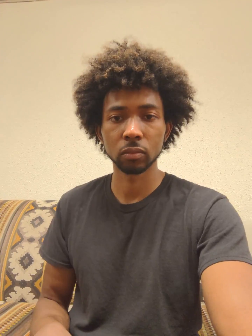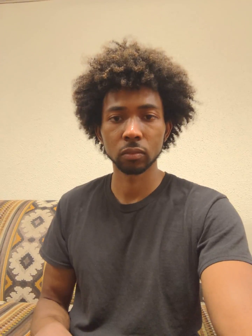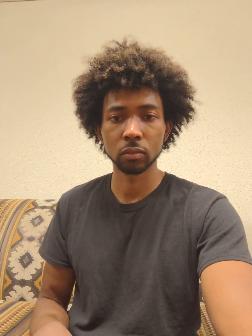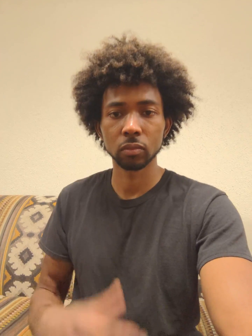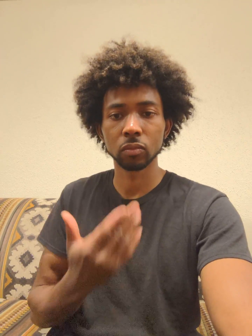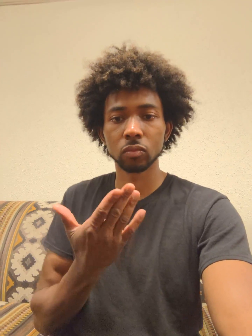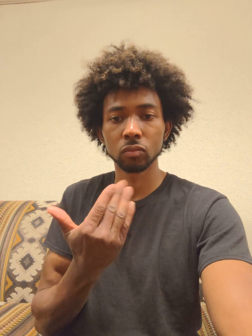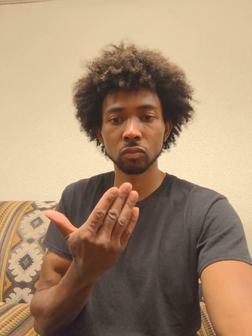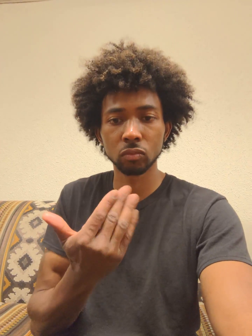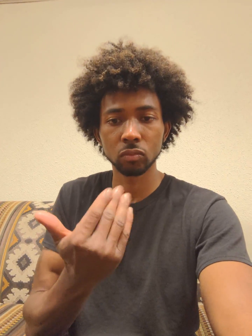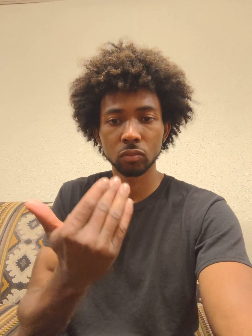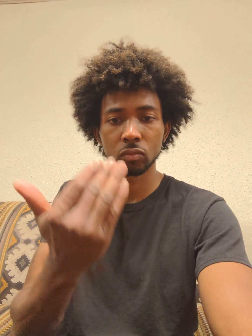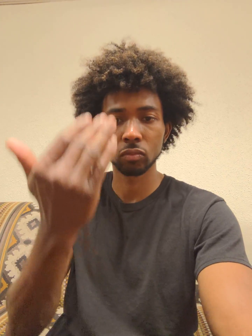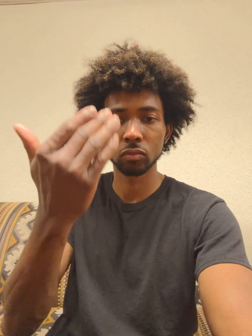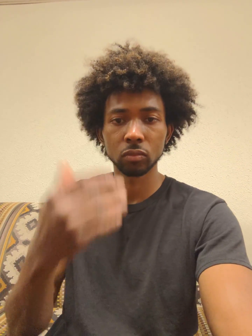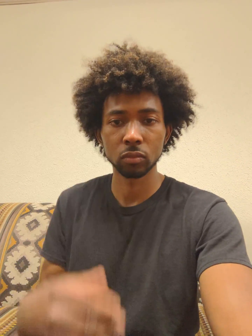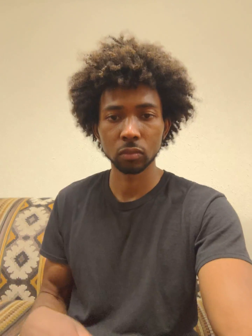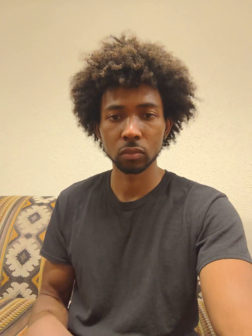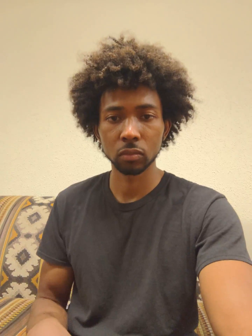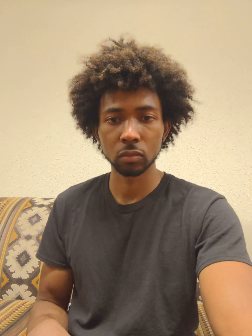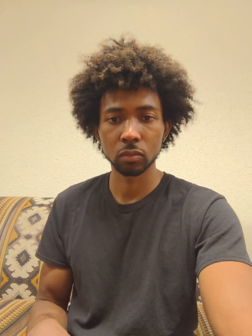butterfly